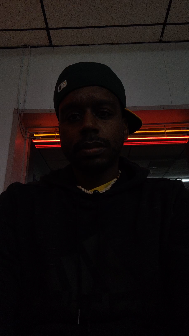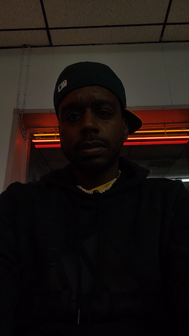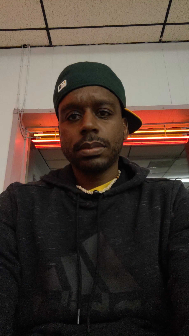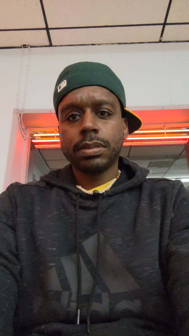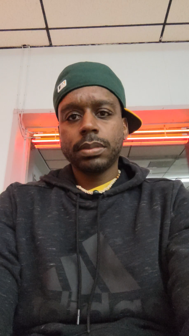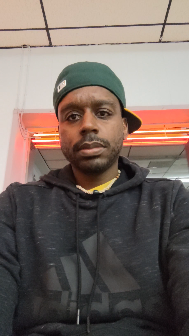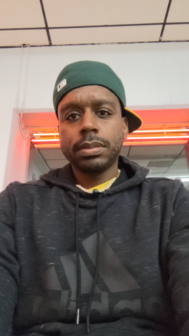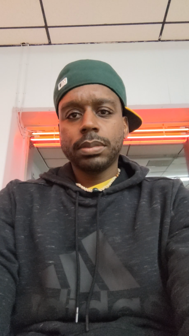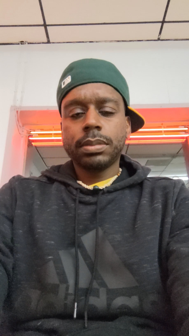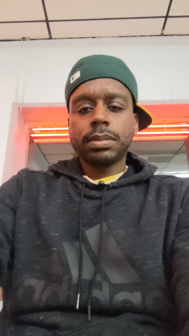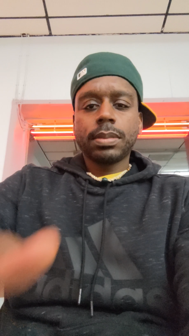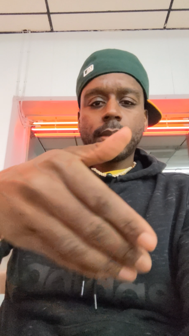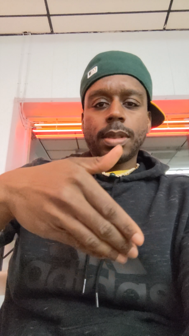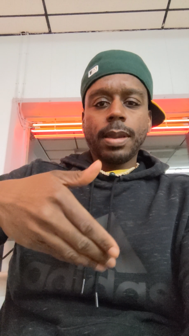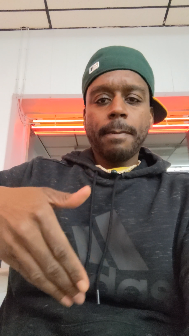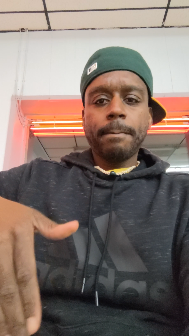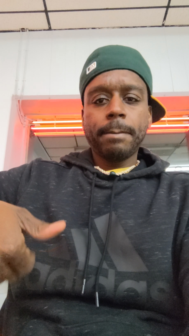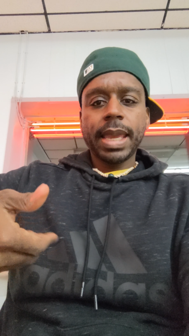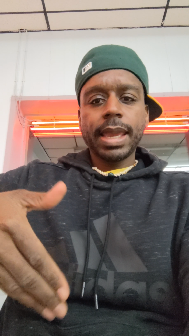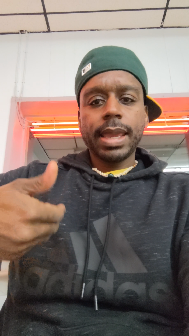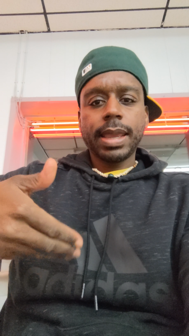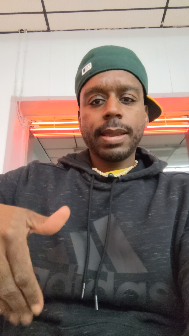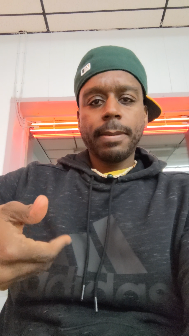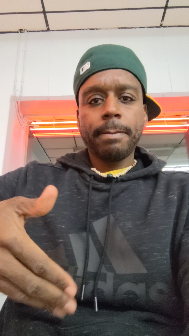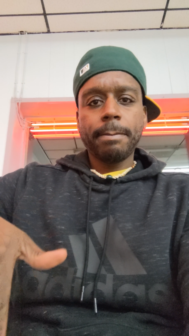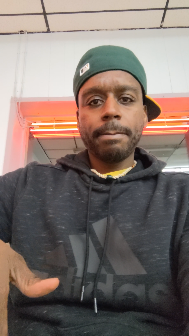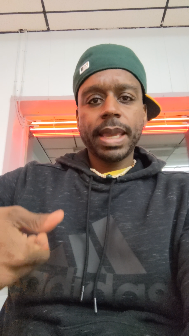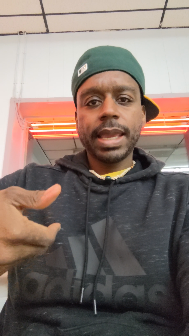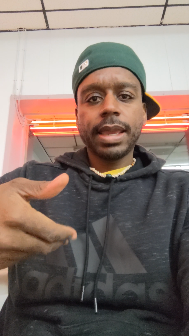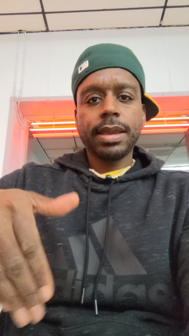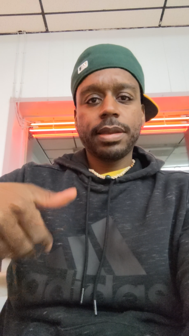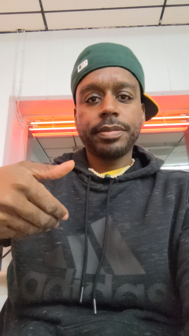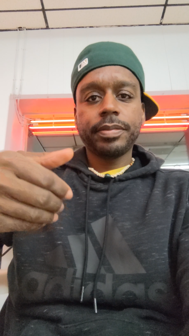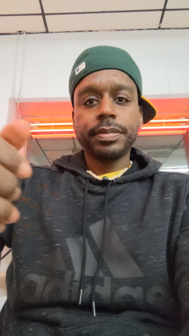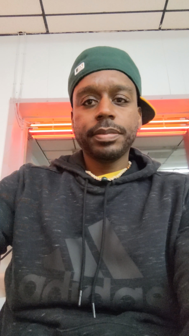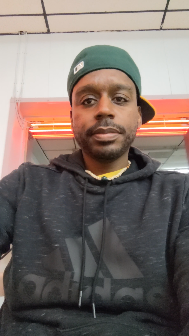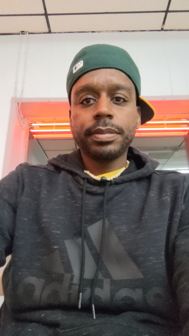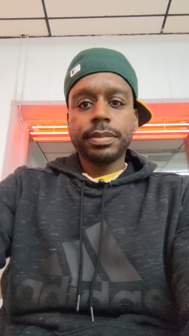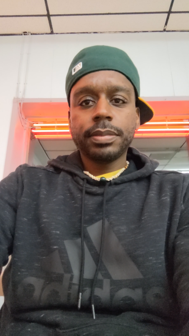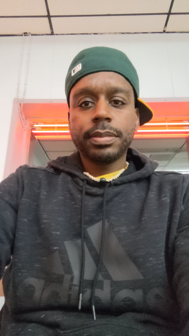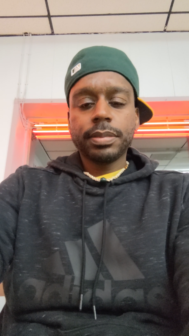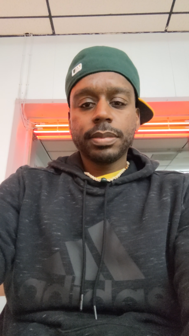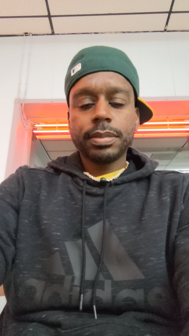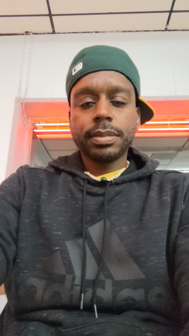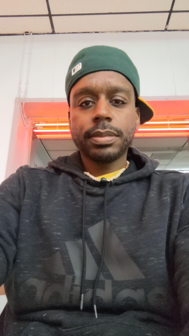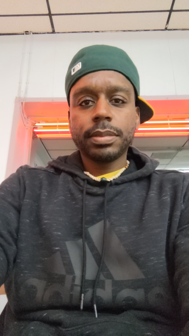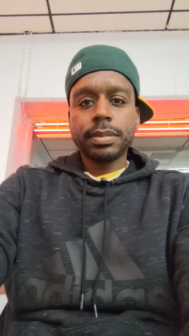pants